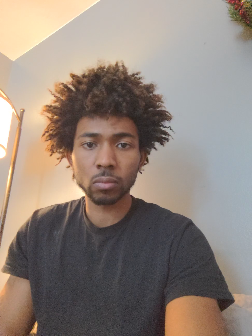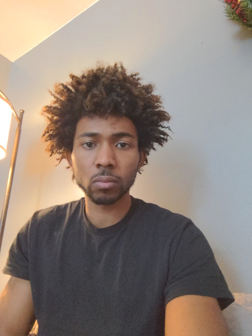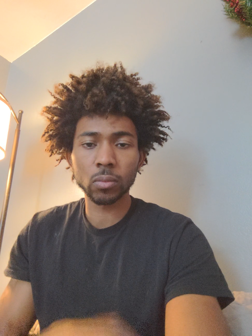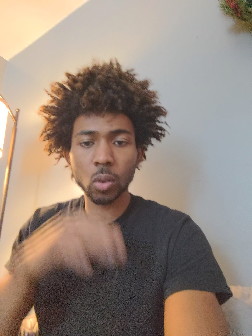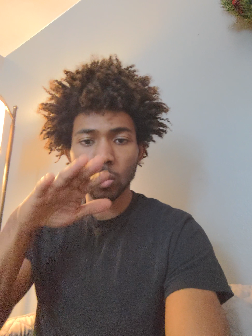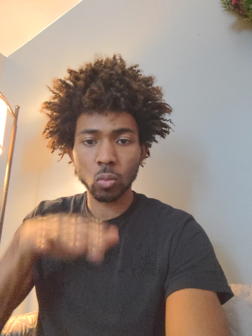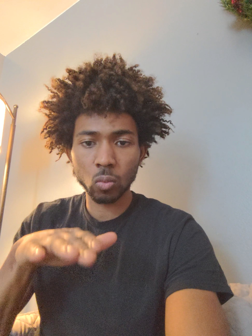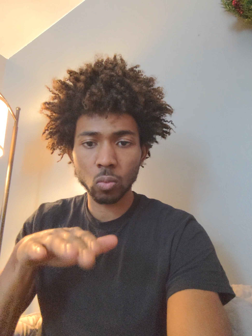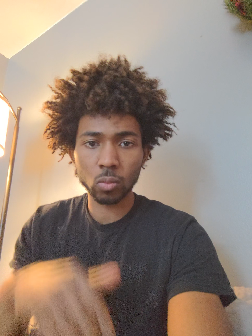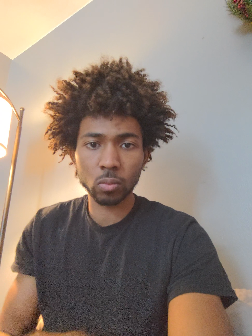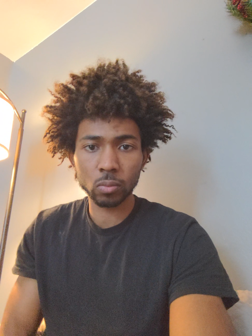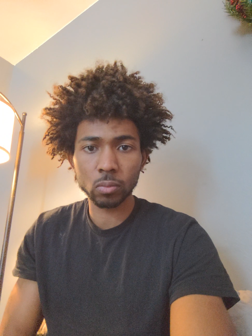on